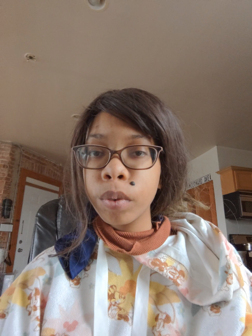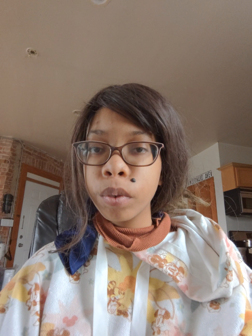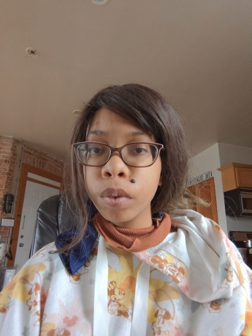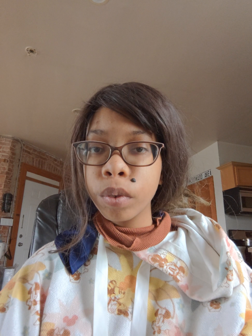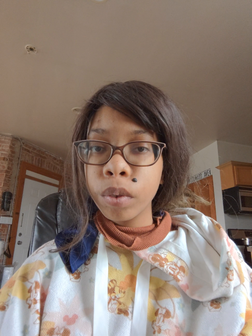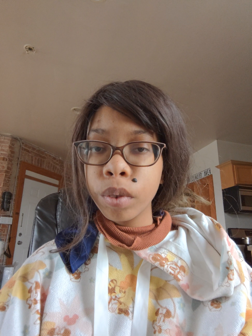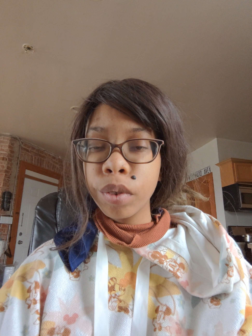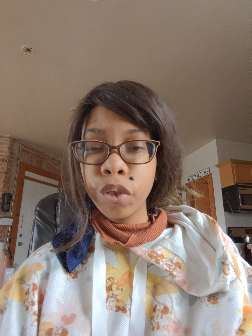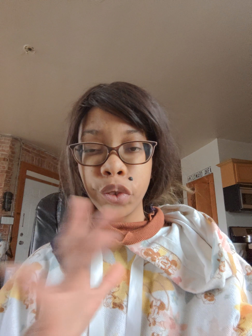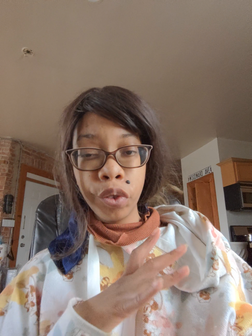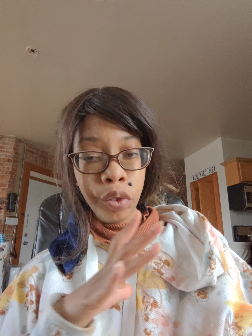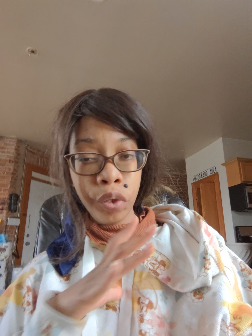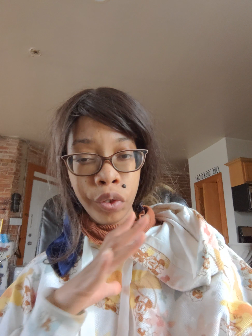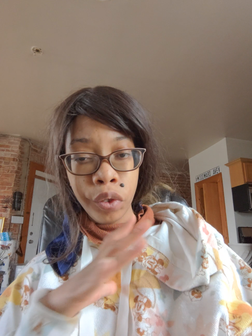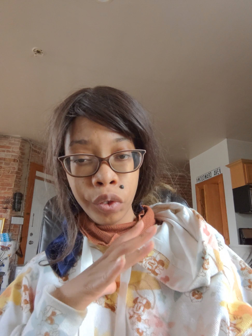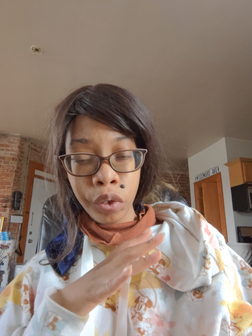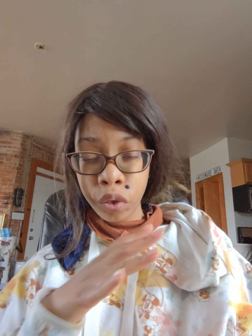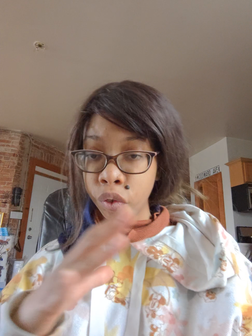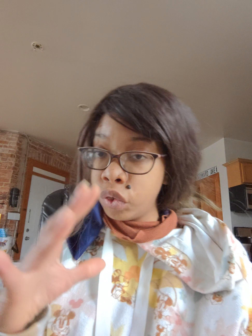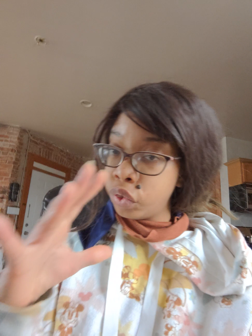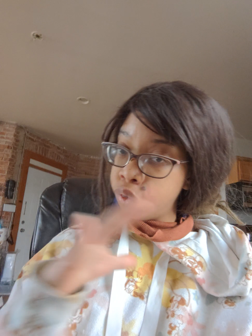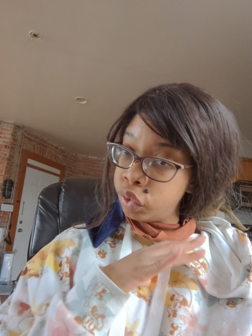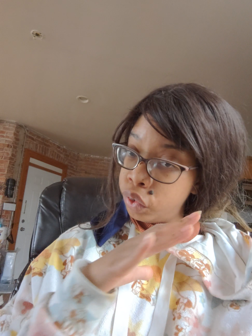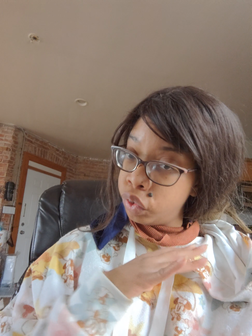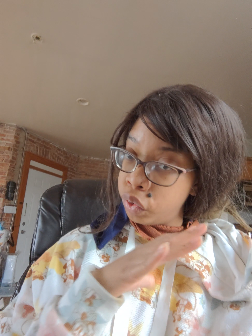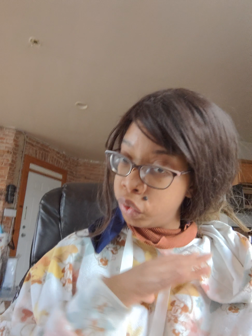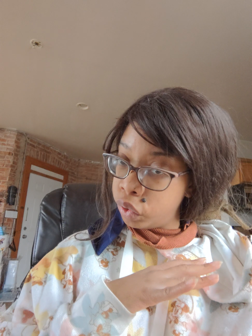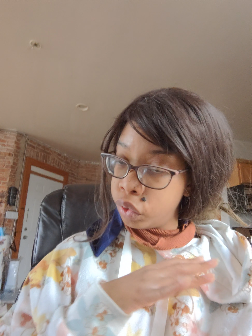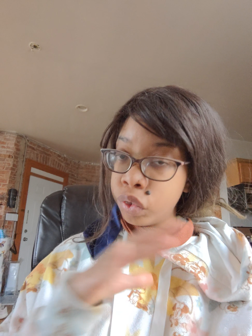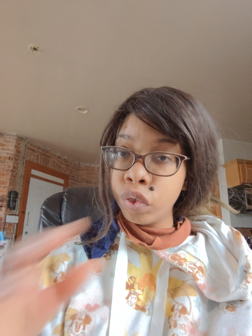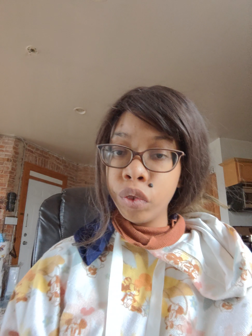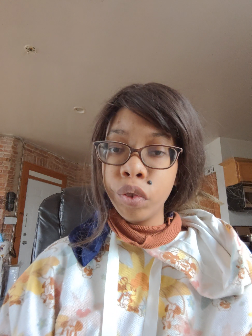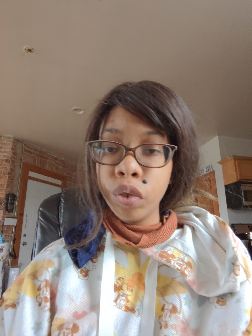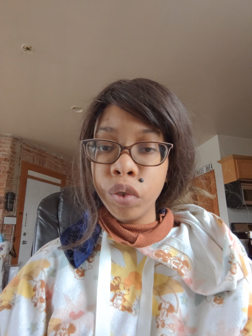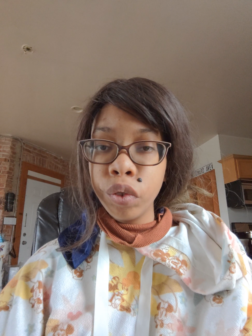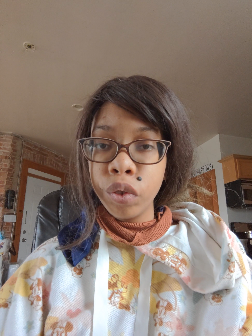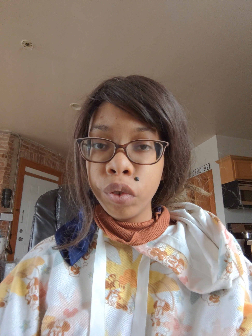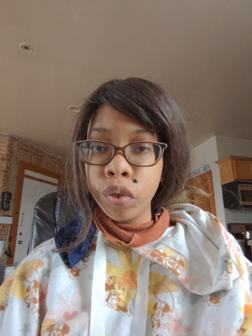fine